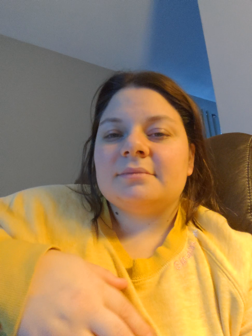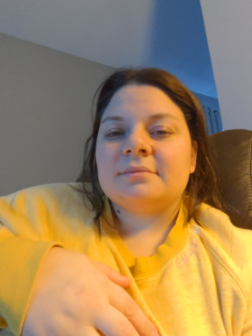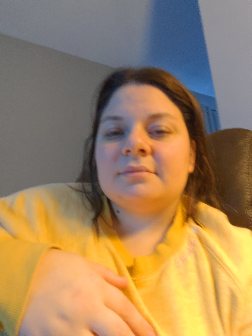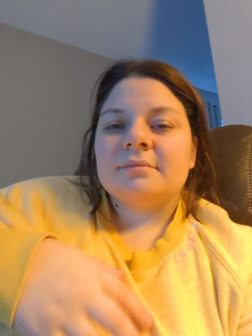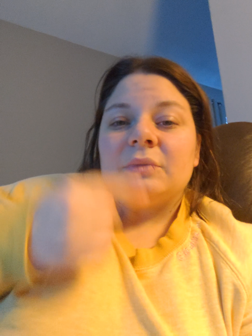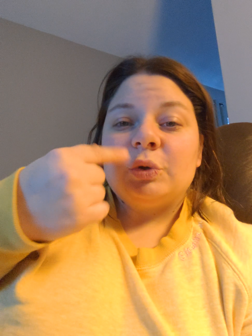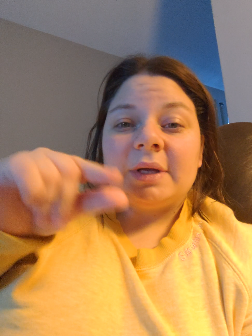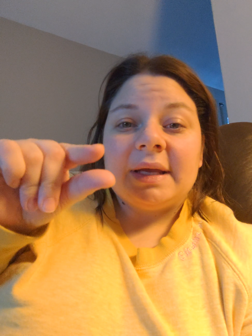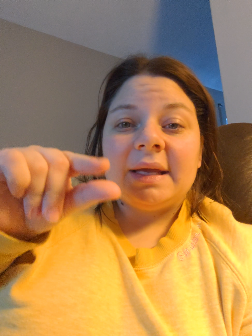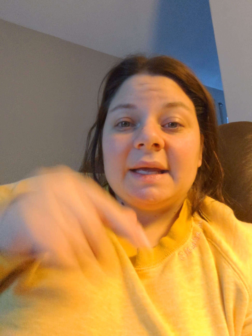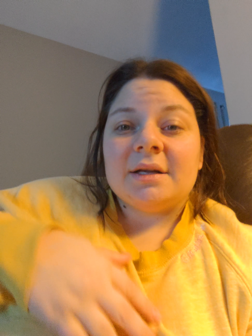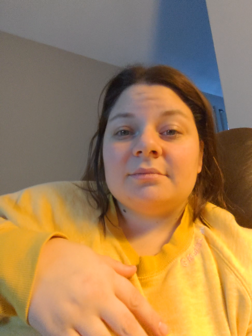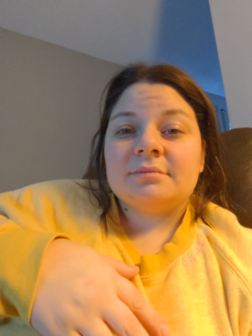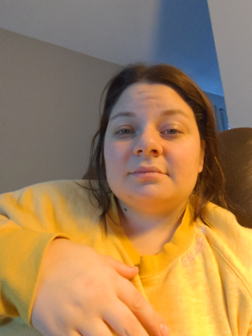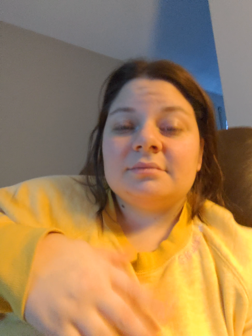green